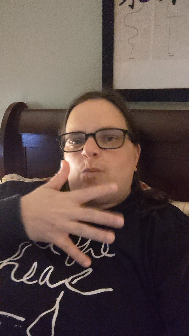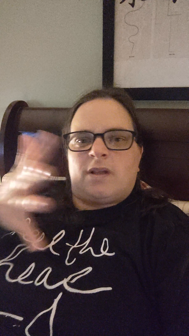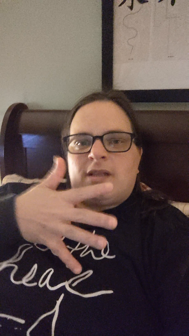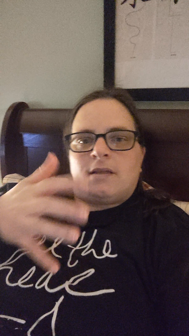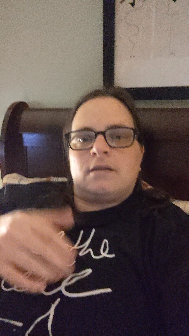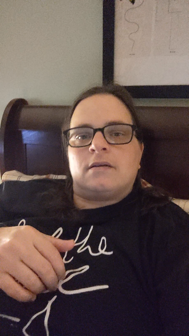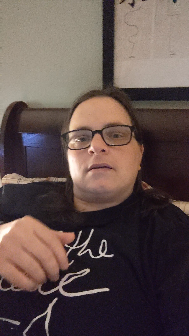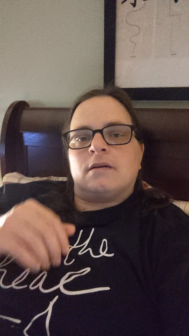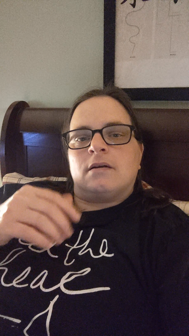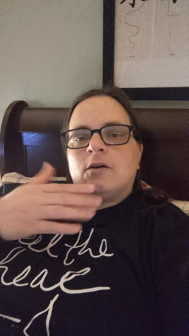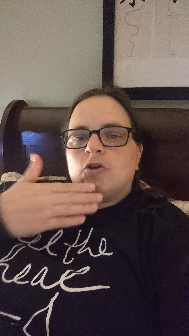good